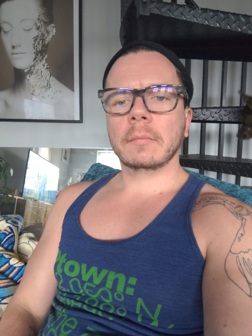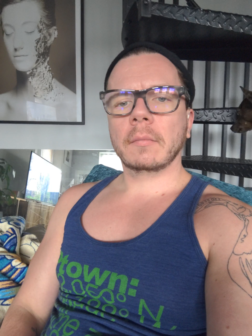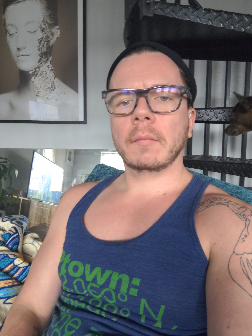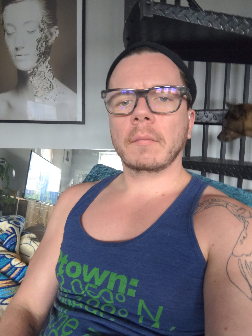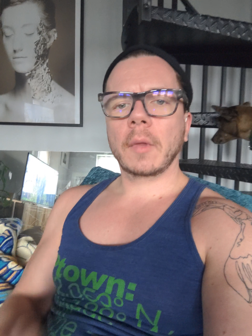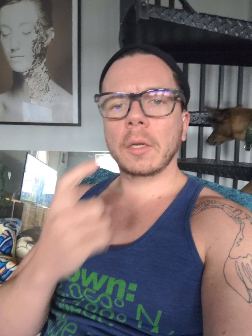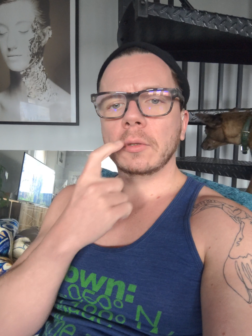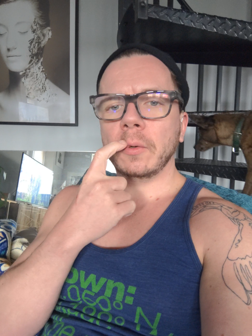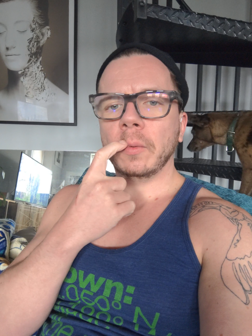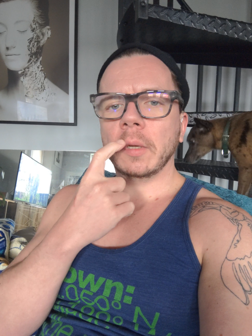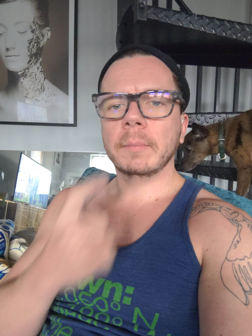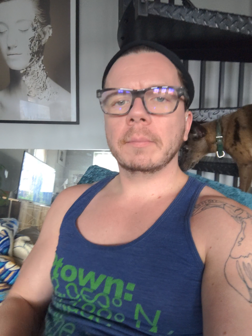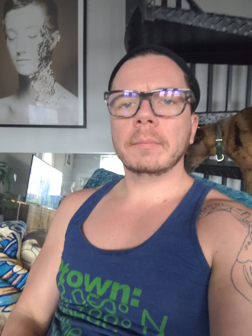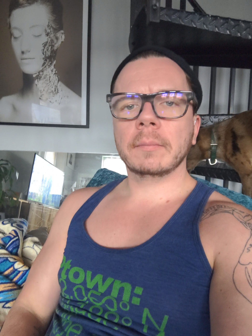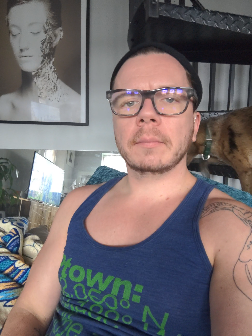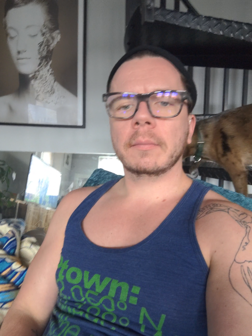tooth